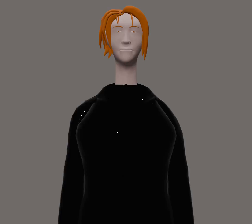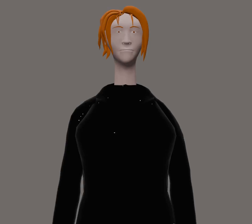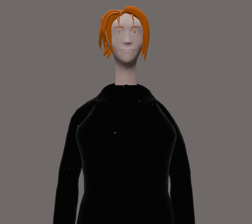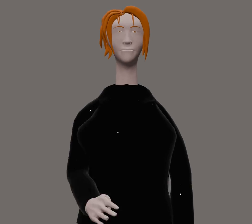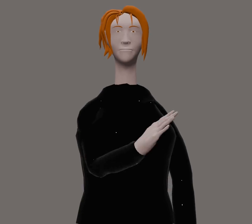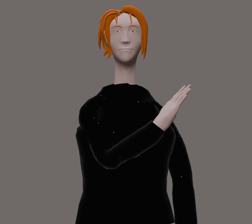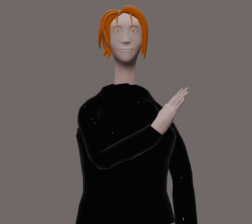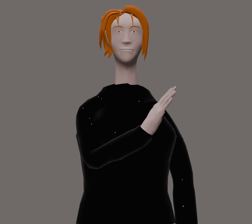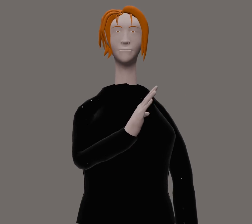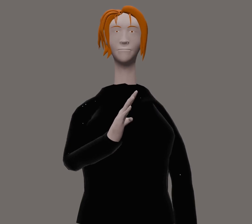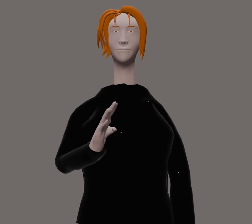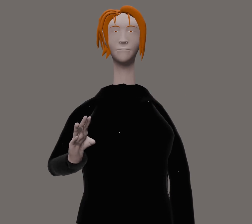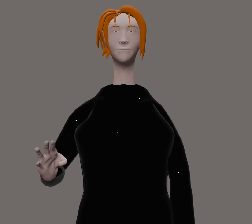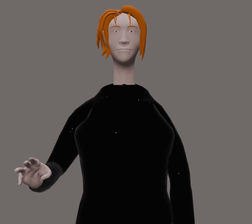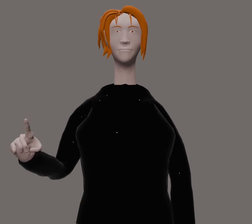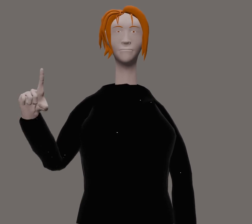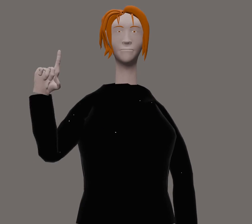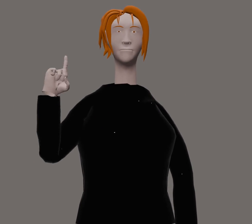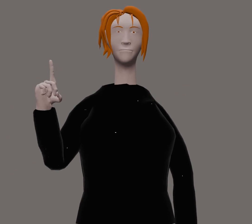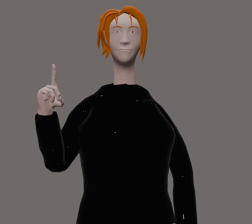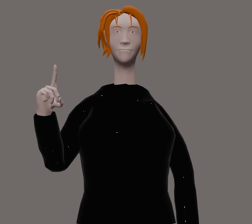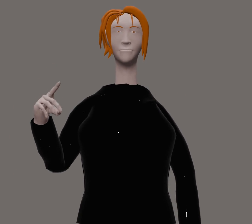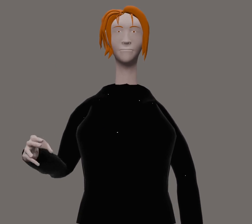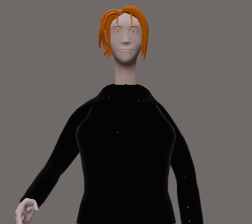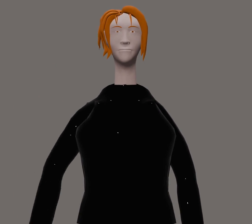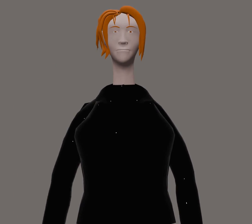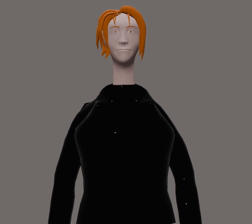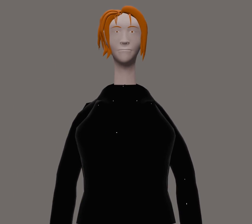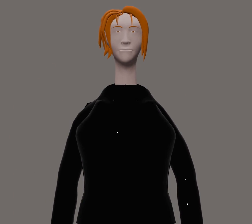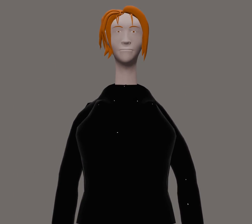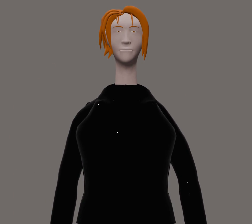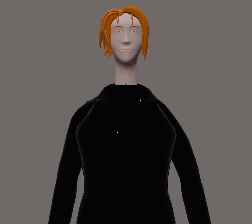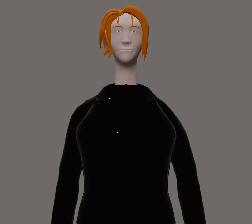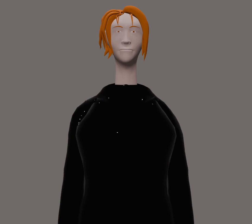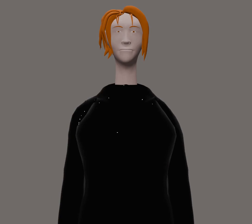Board Directors